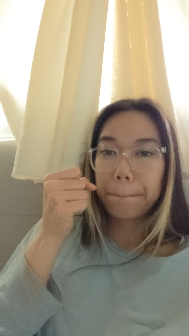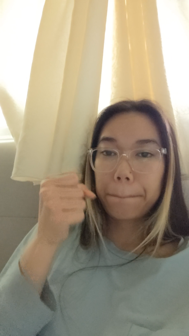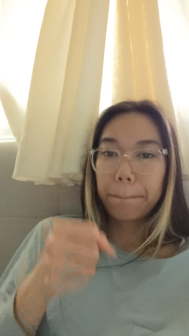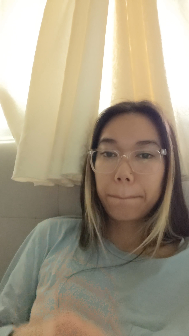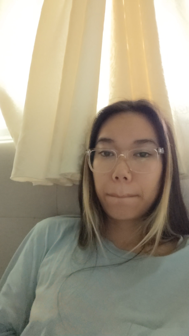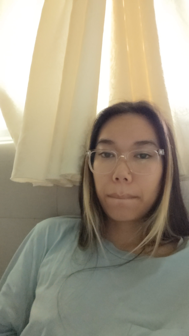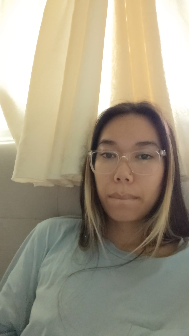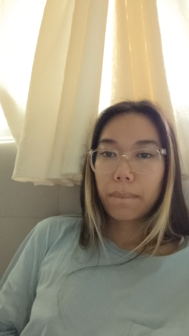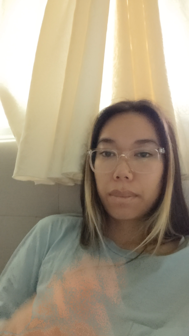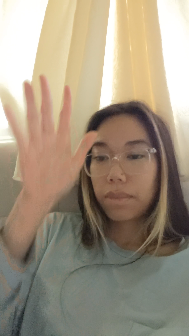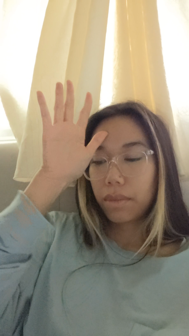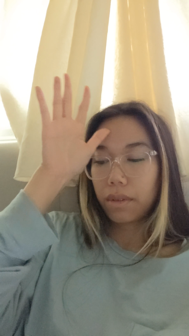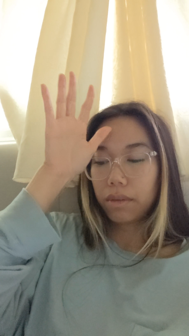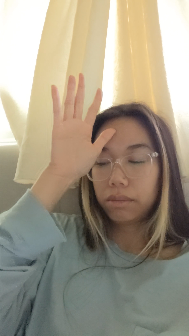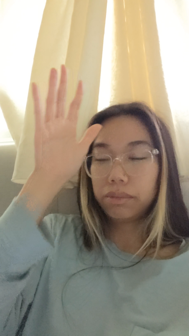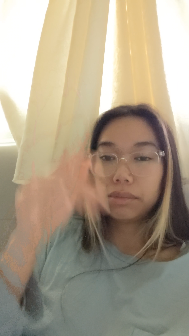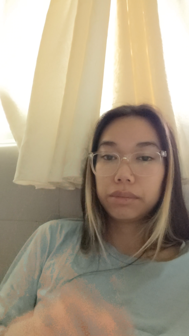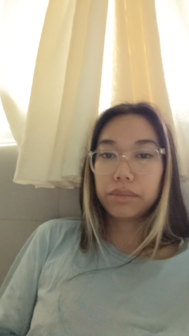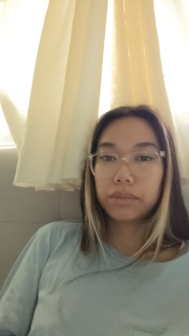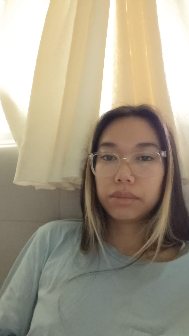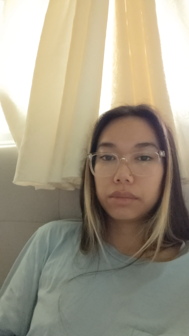daddy